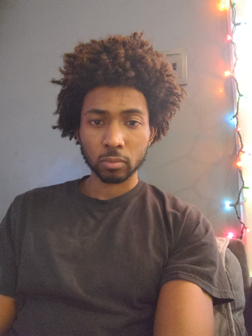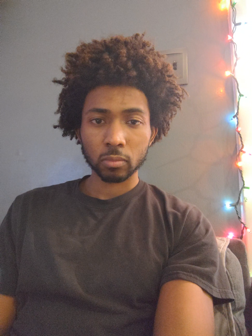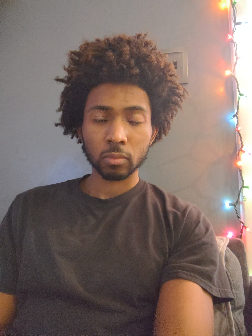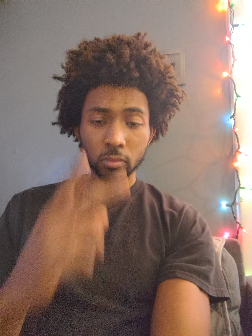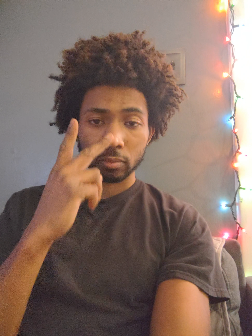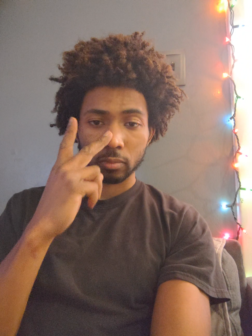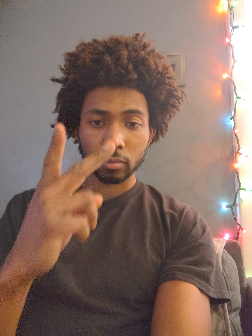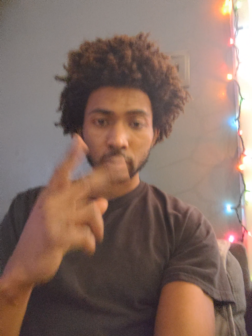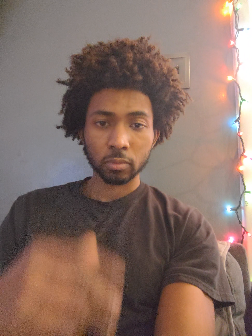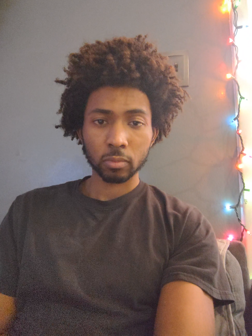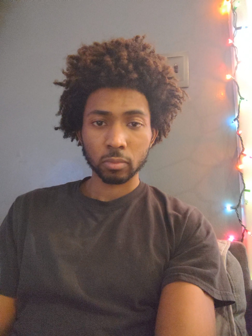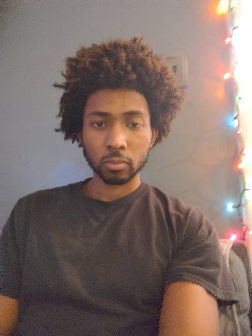see